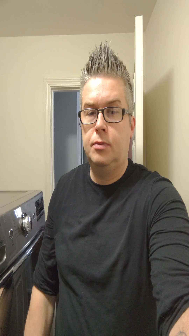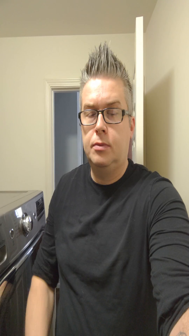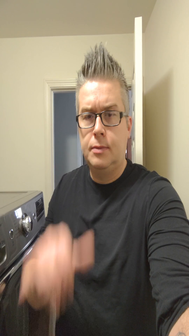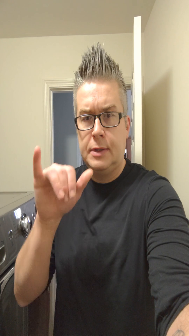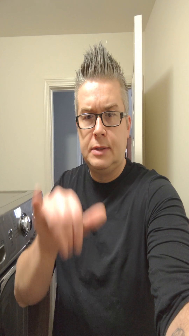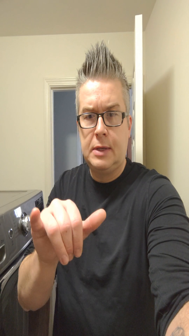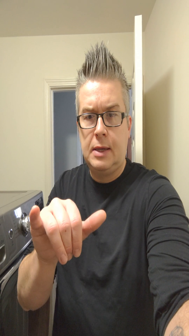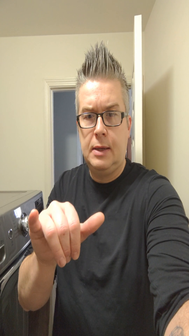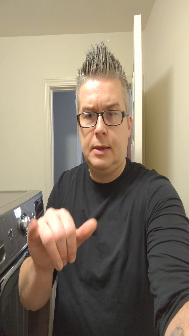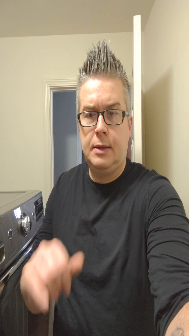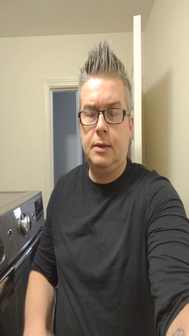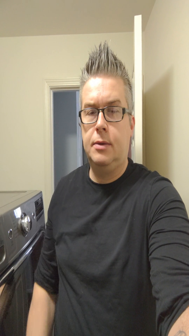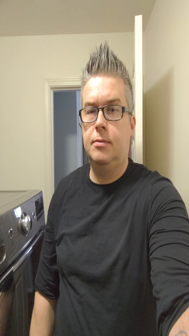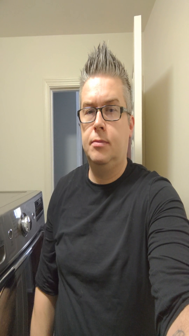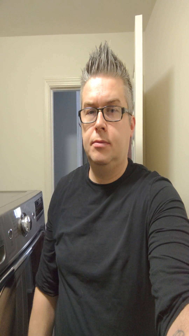stay